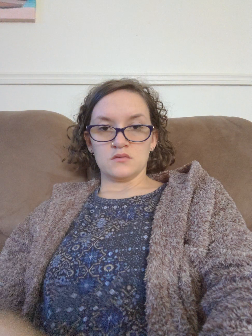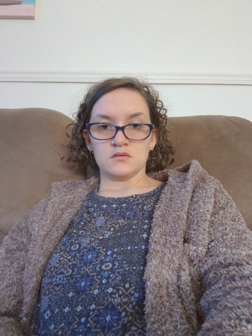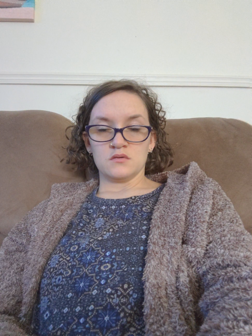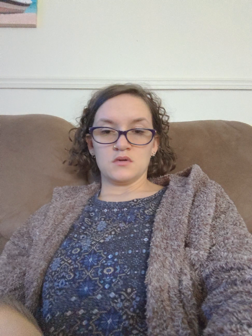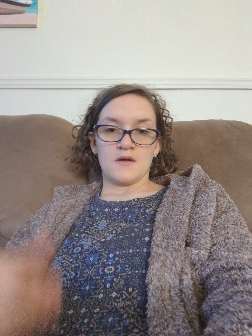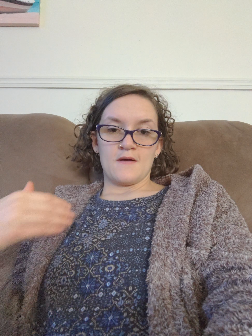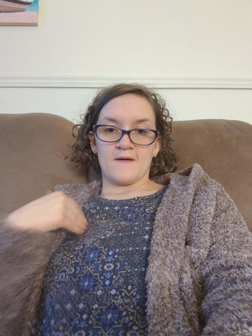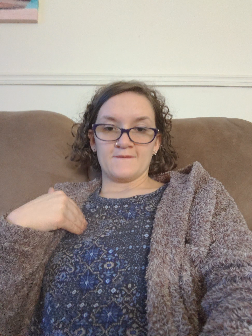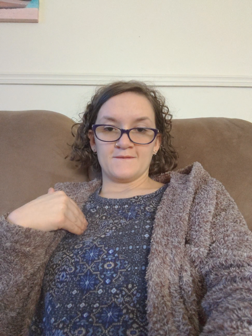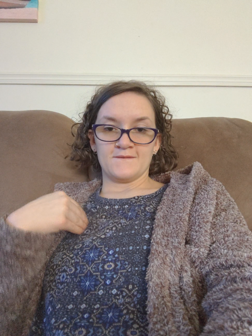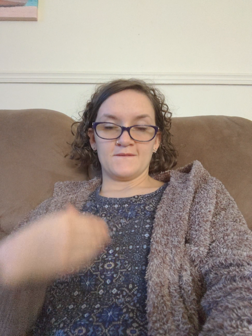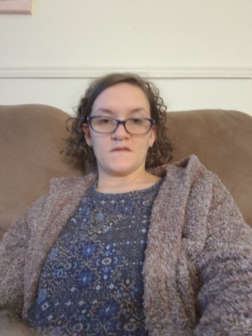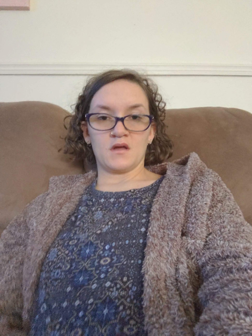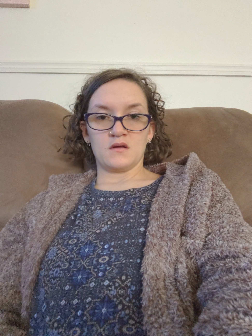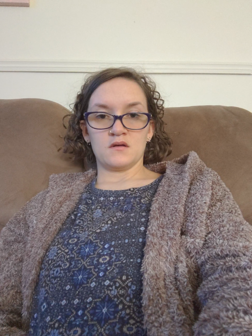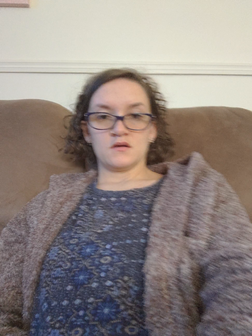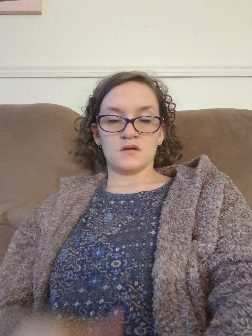have